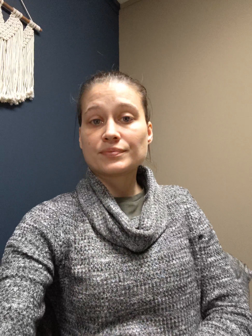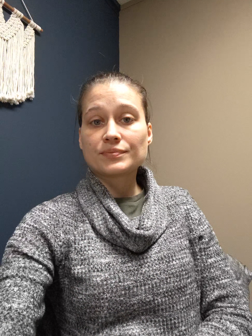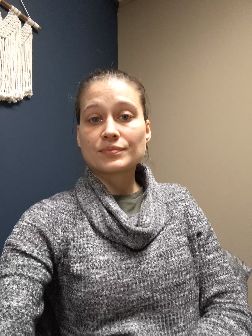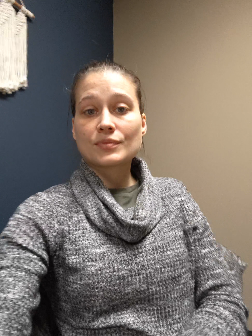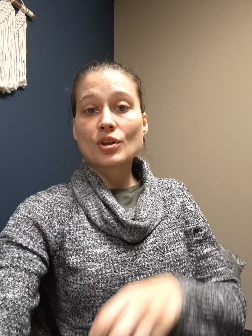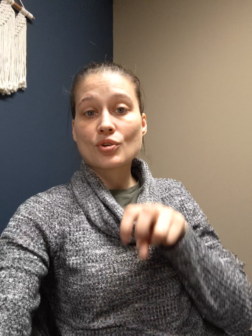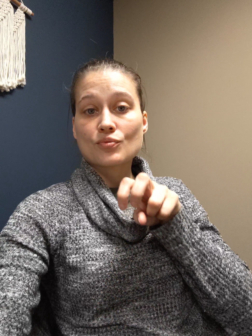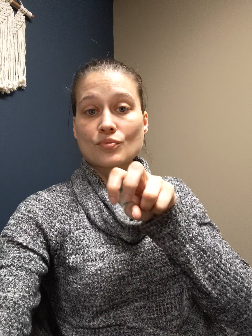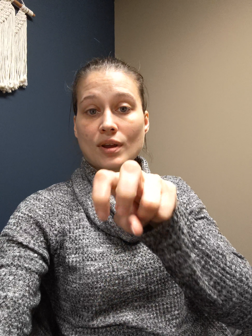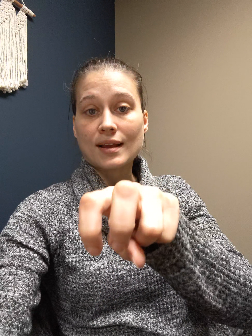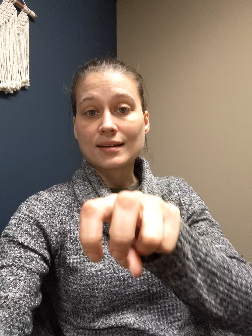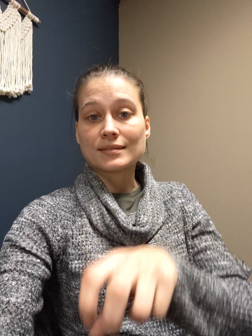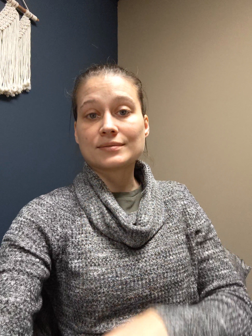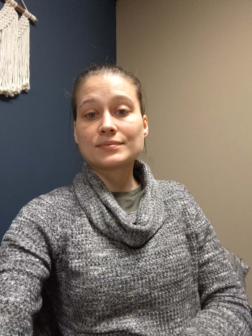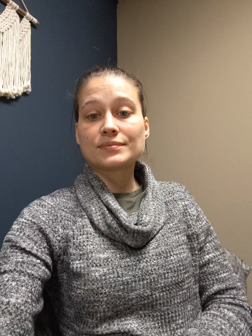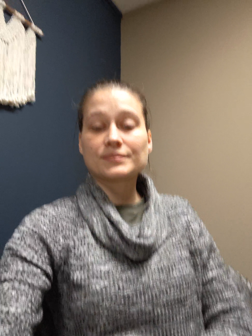ride